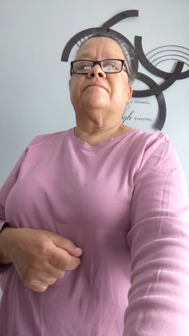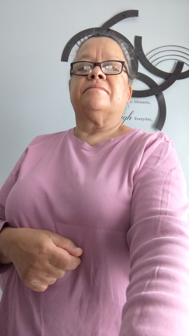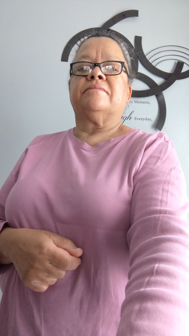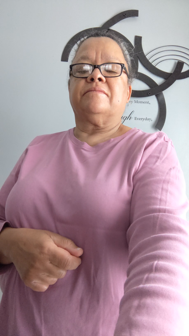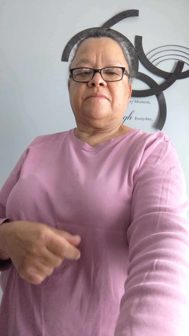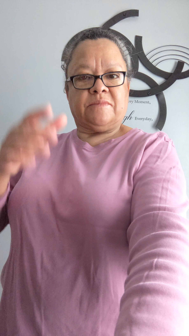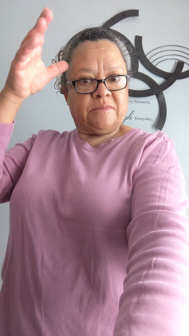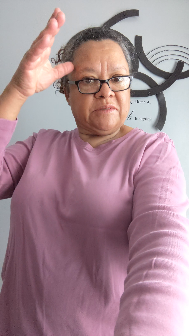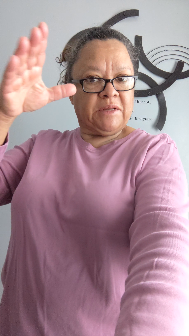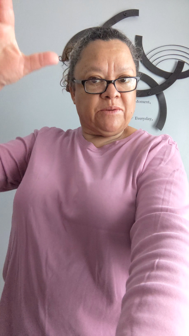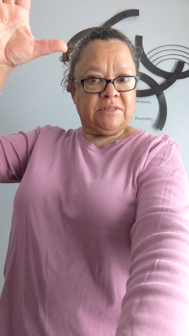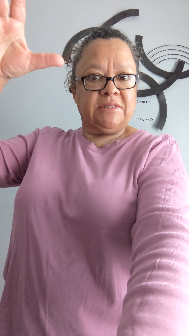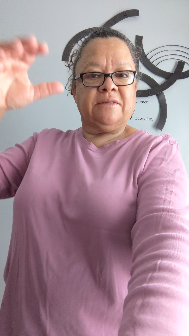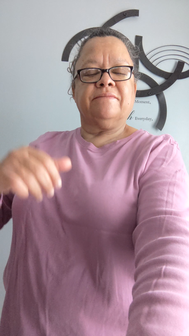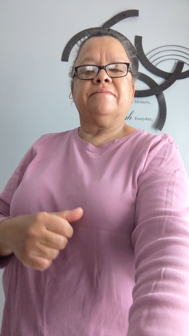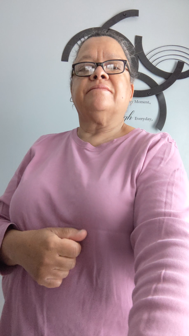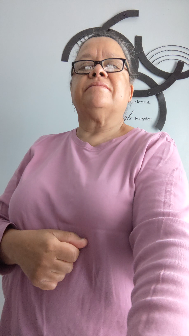moose